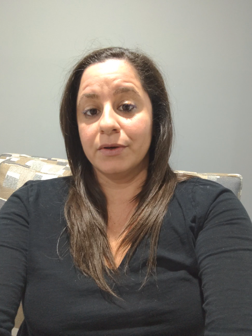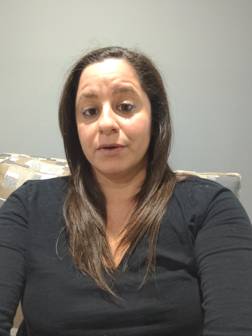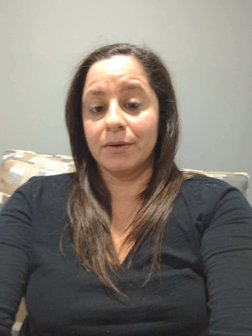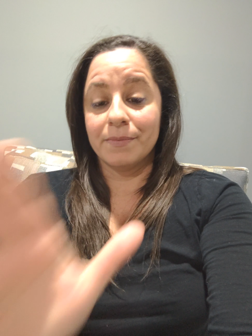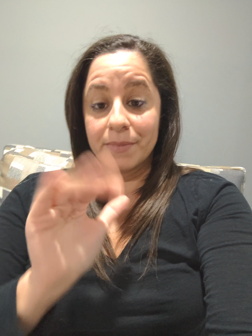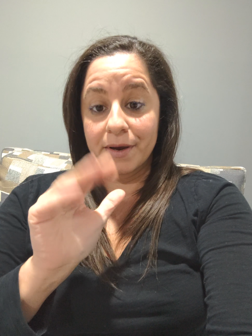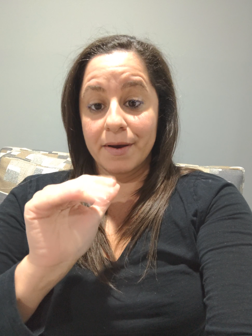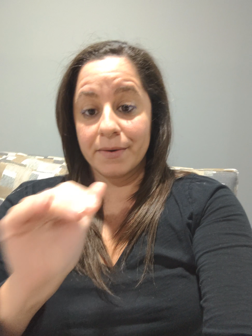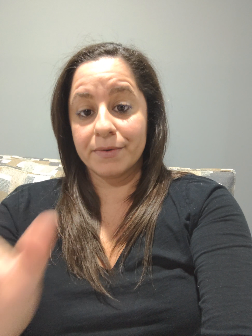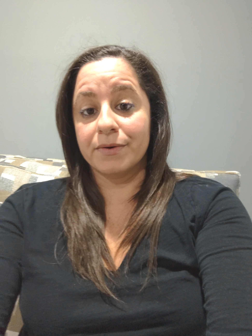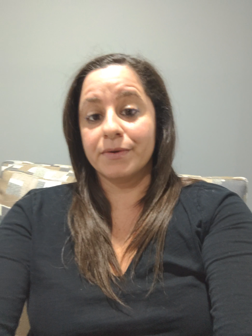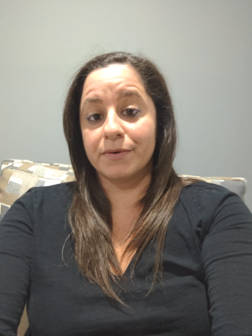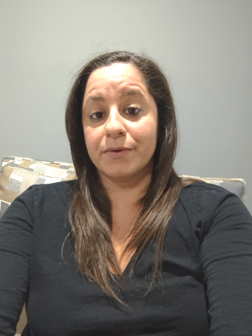bye